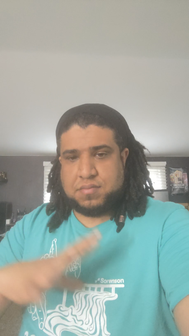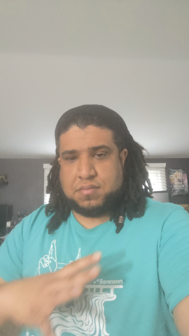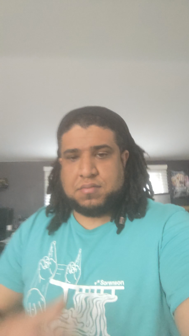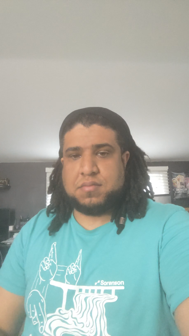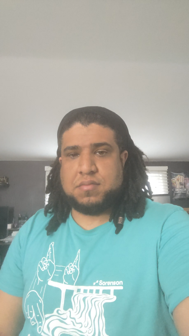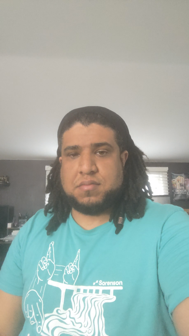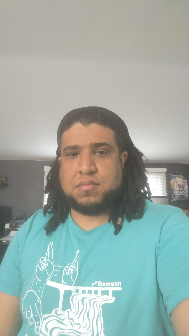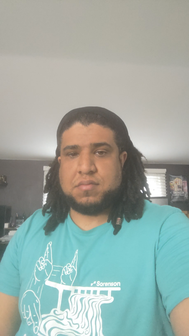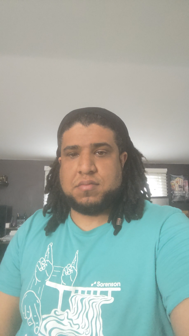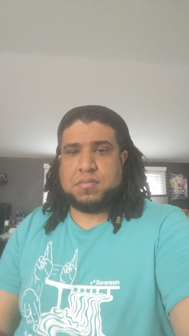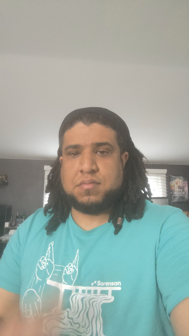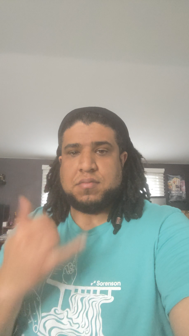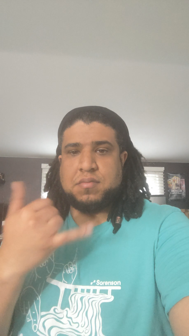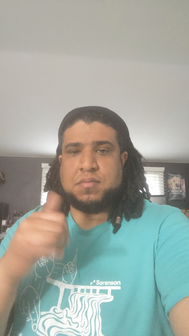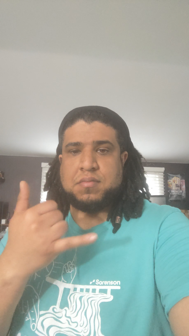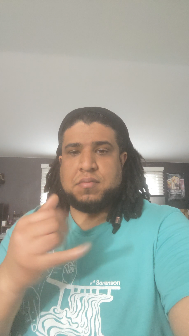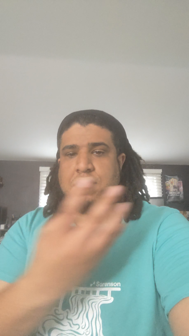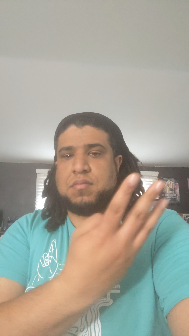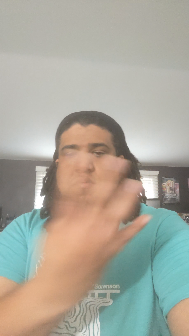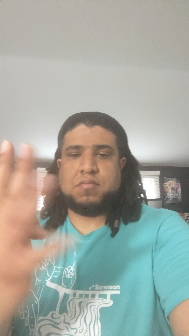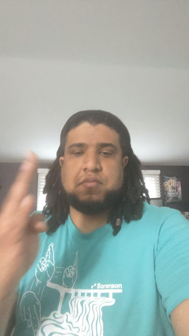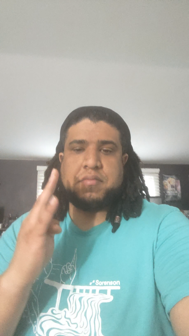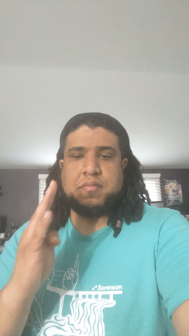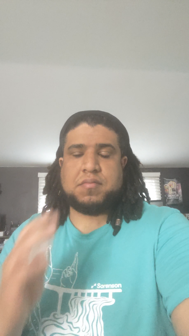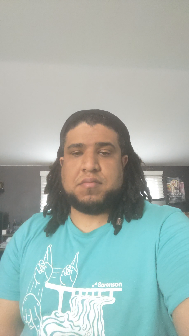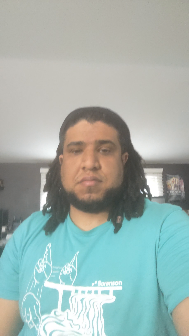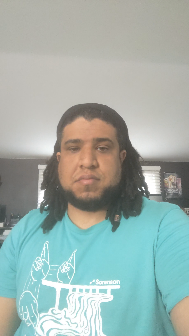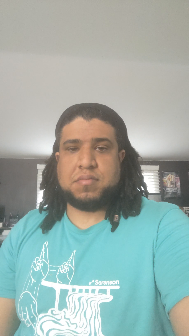playpen